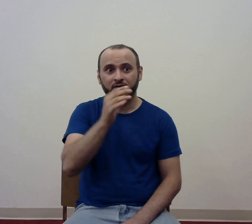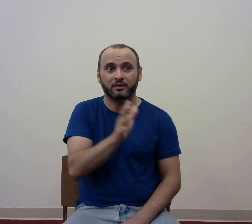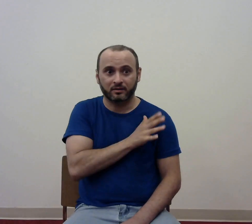olmaq